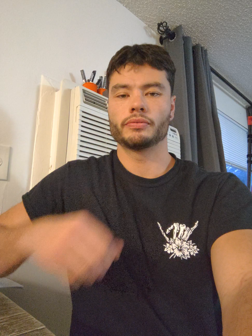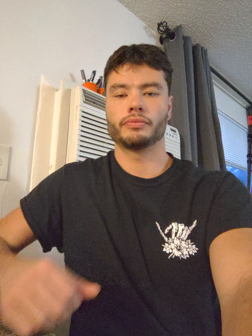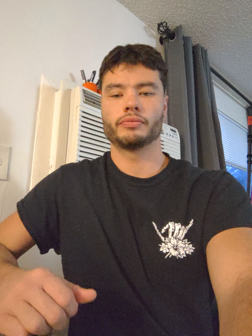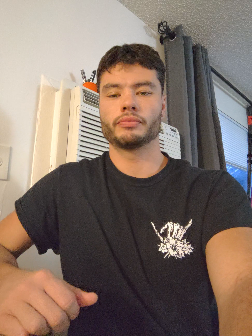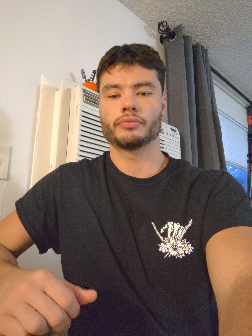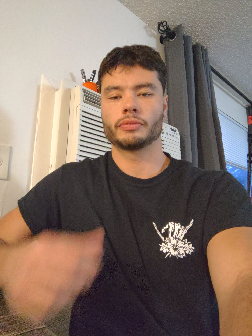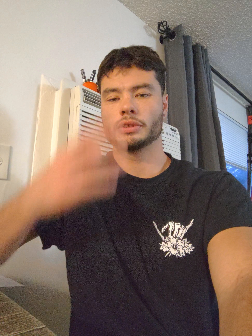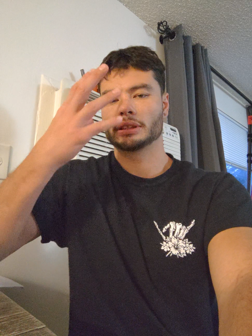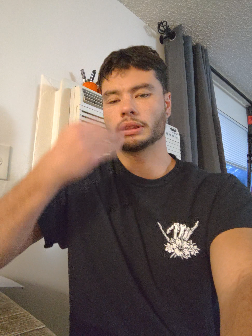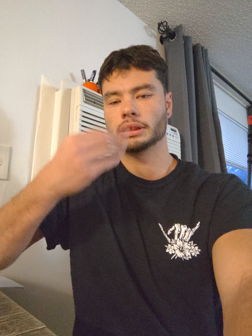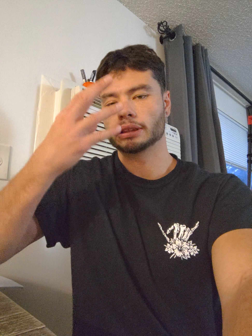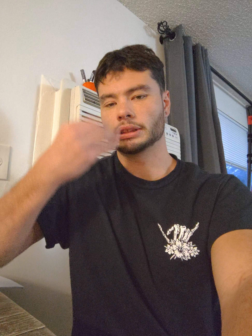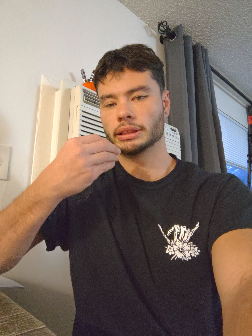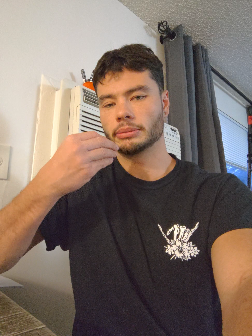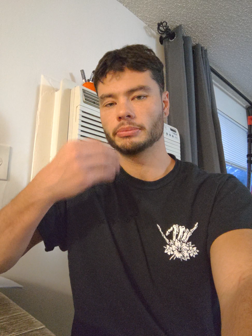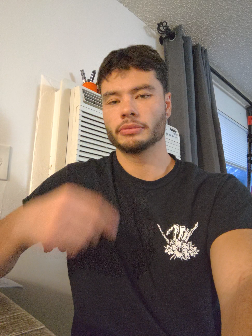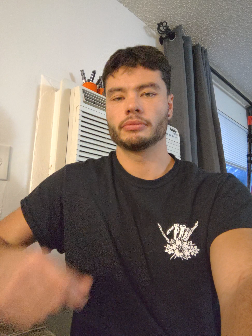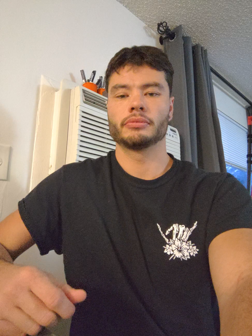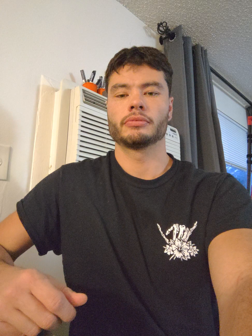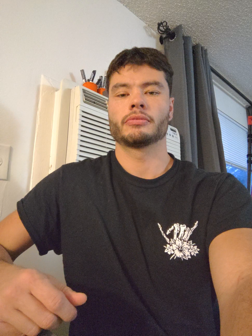sleepy